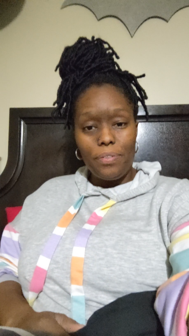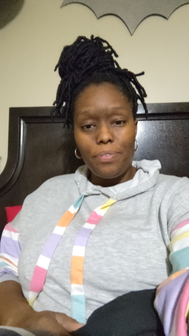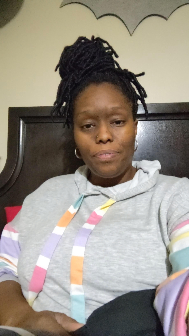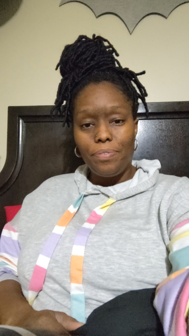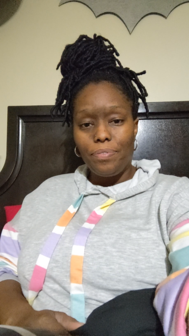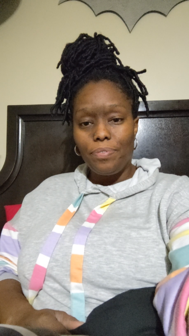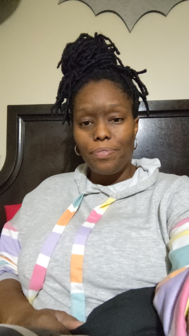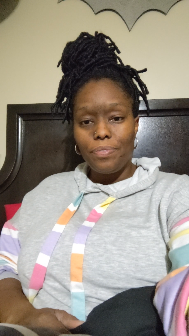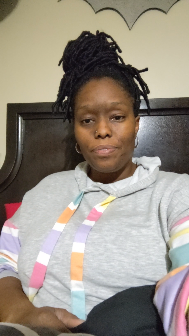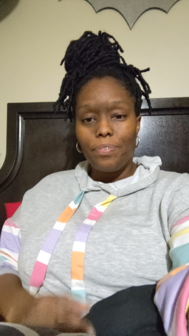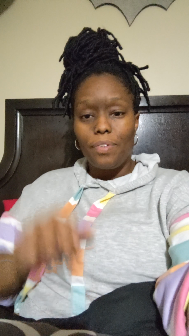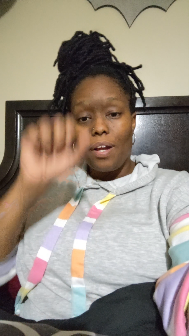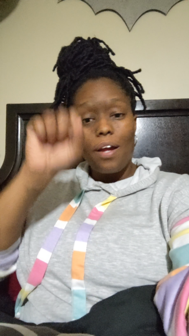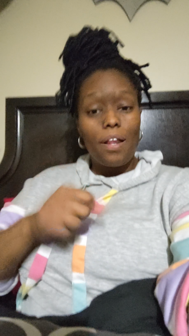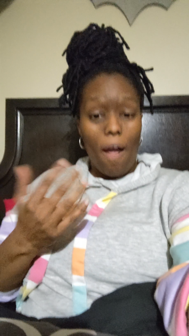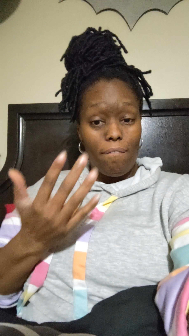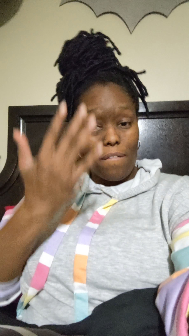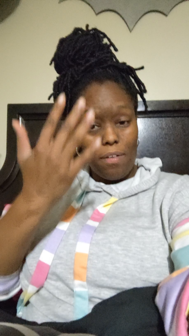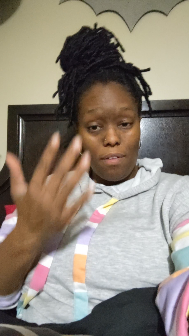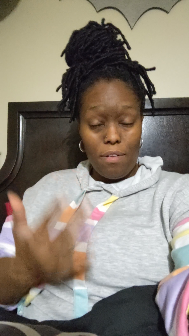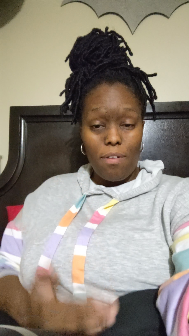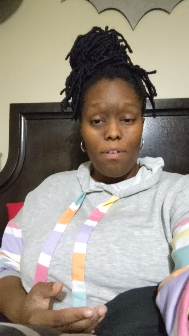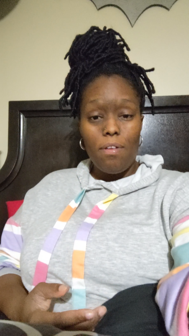gloves